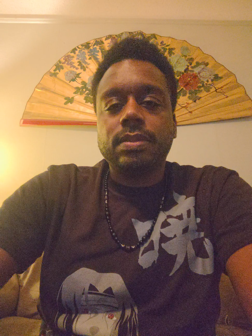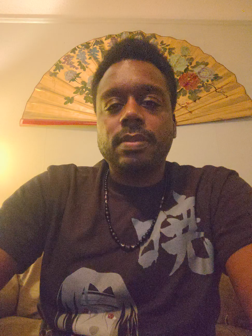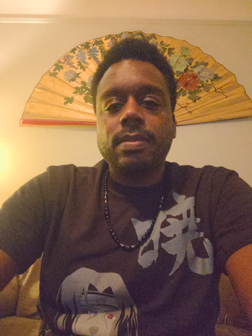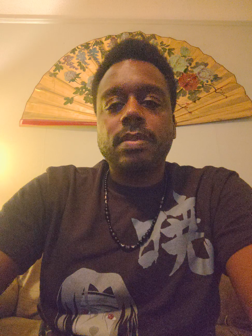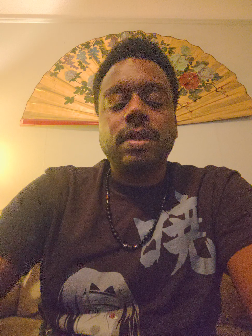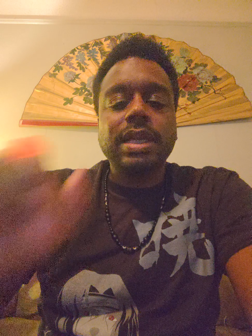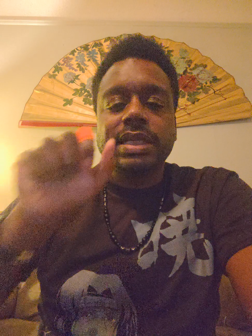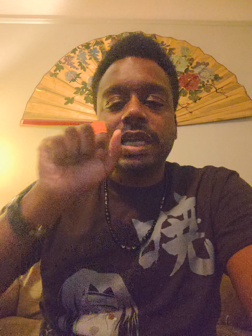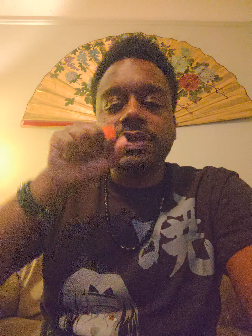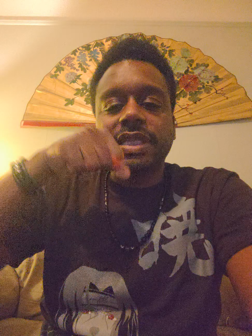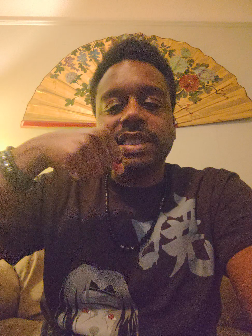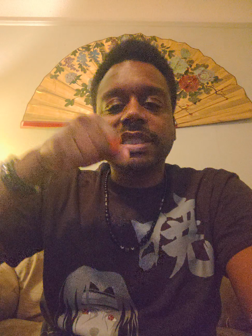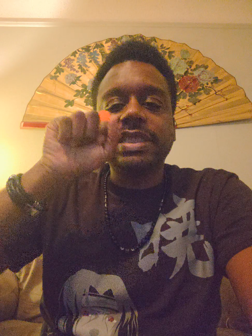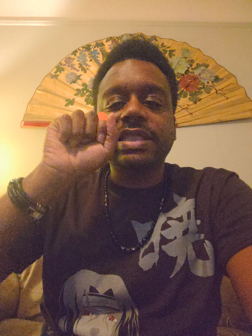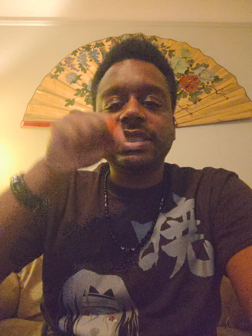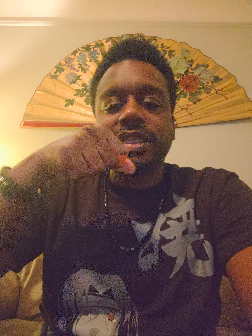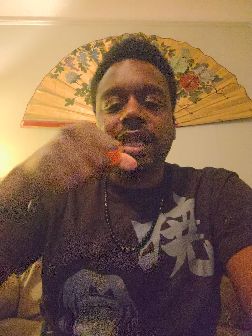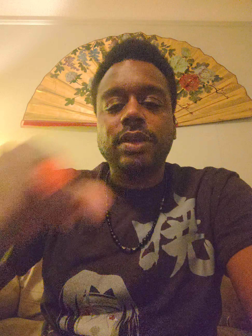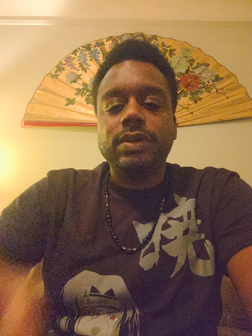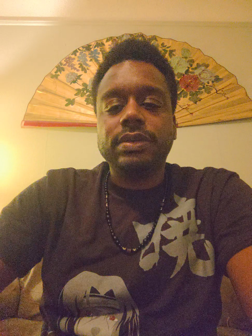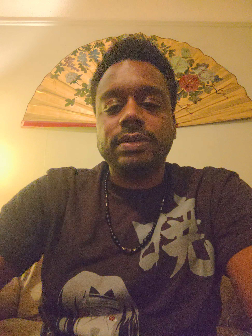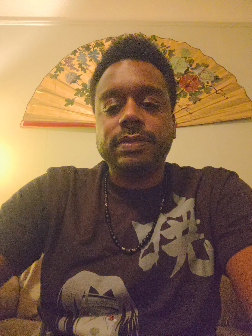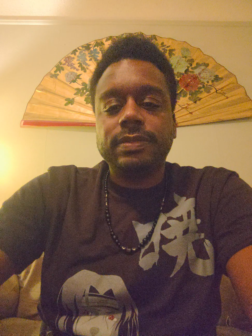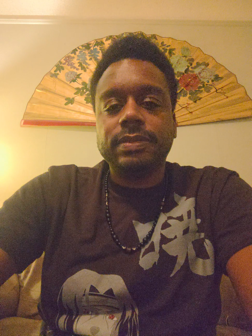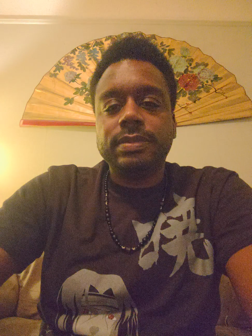carrot